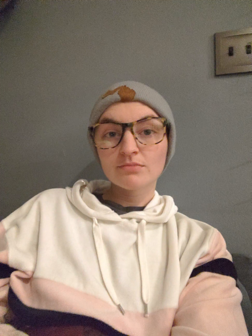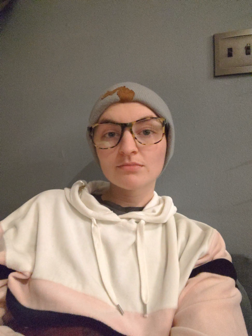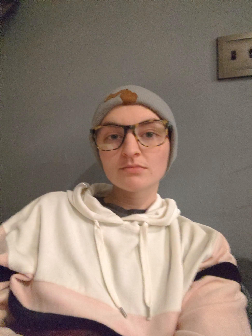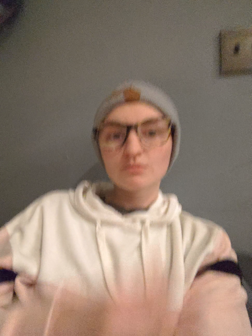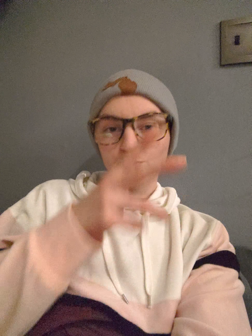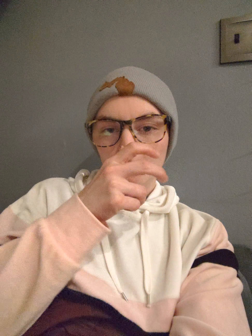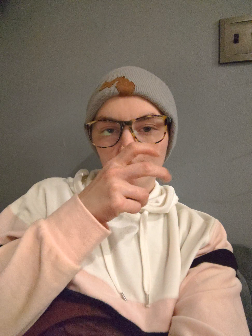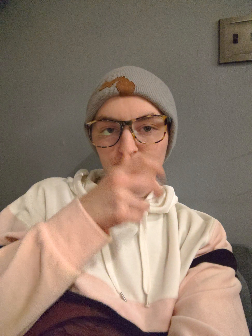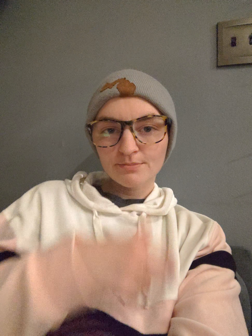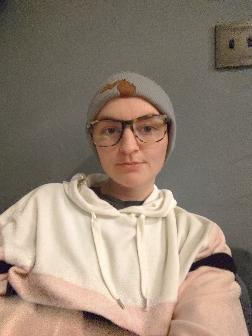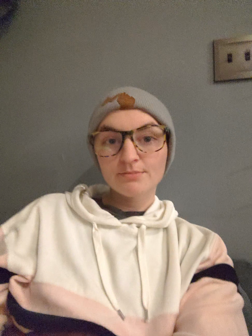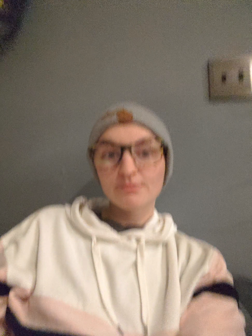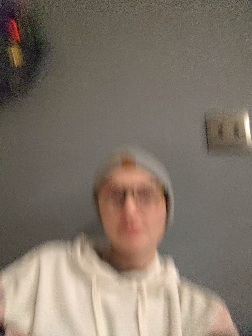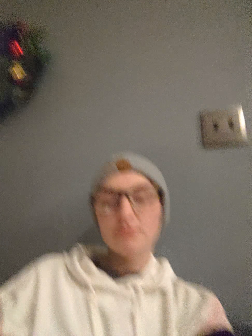bug